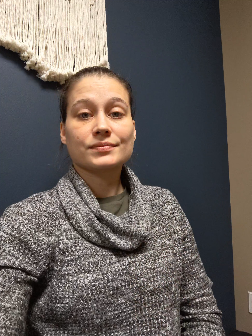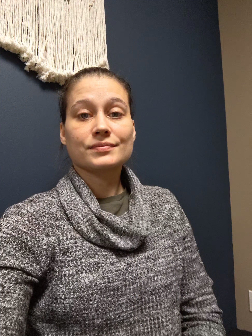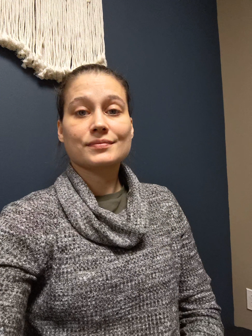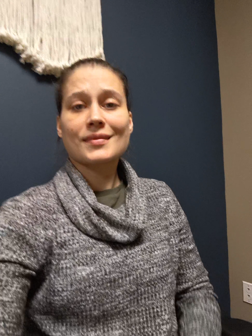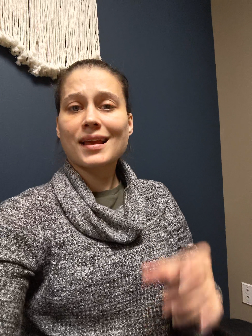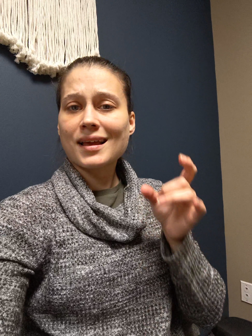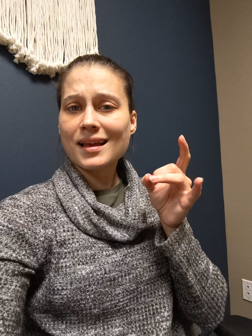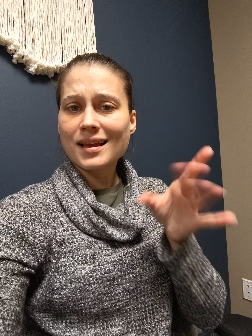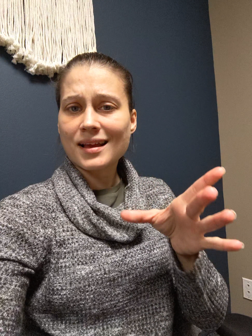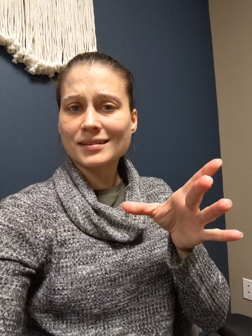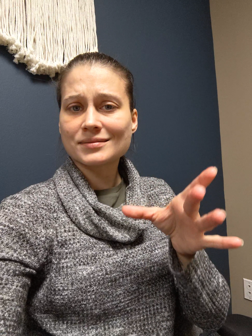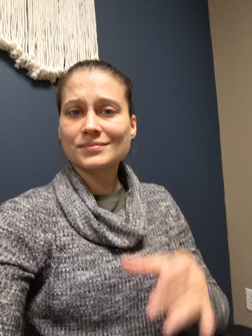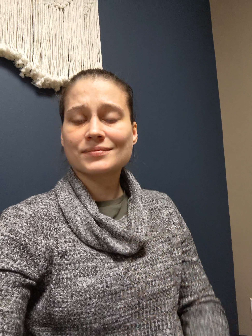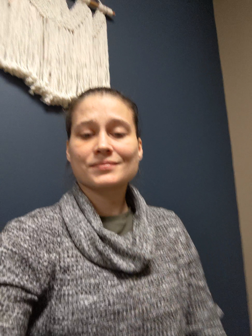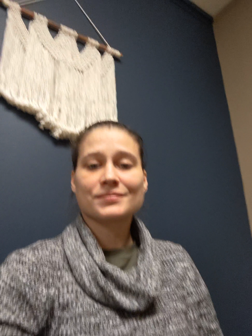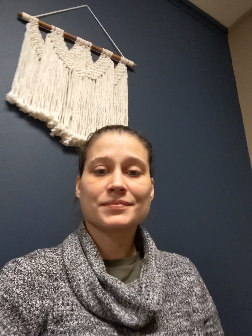hate